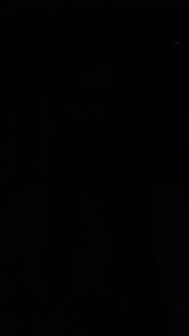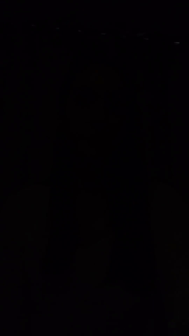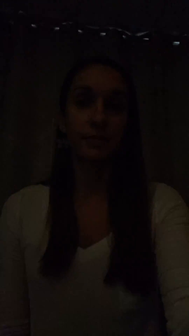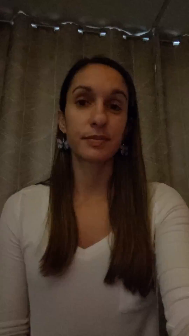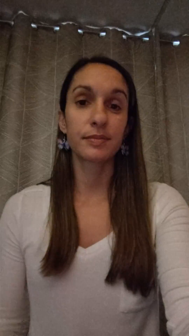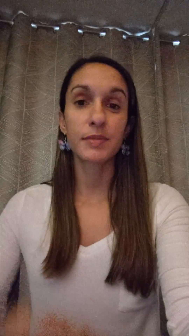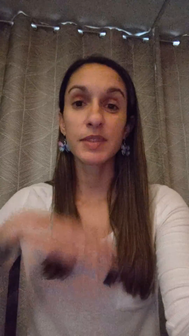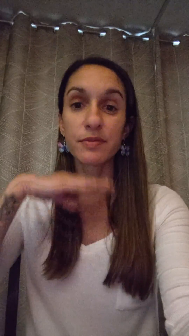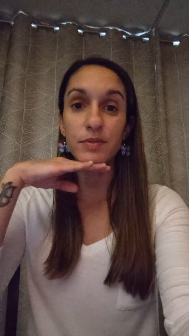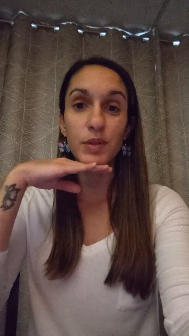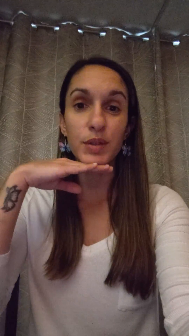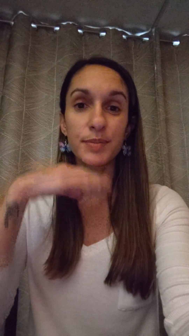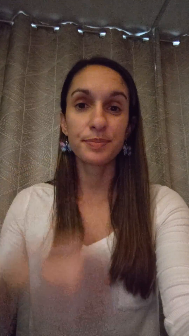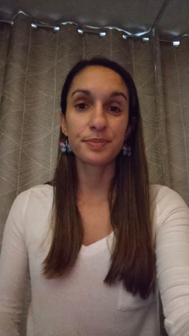full